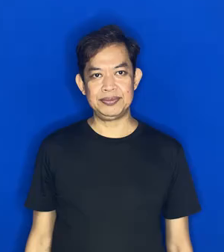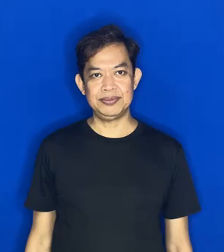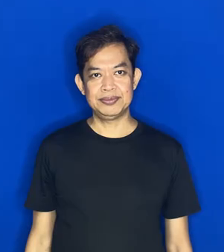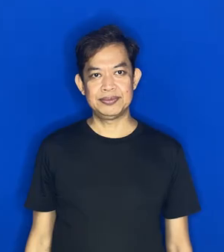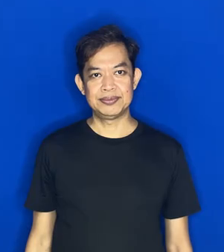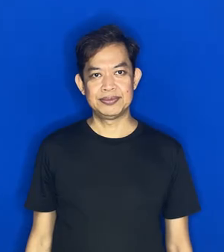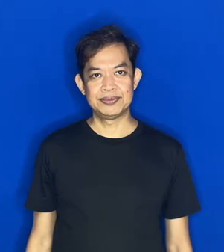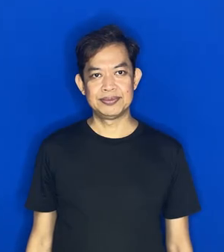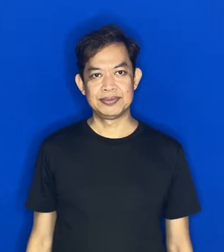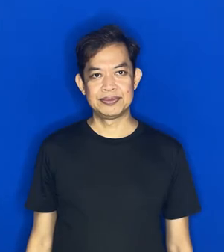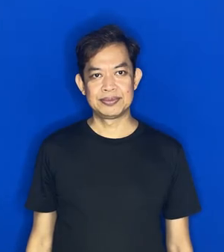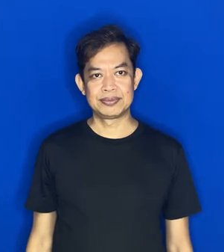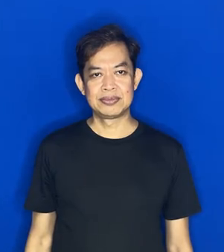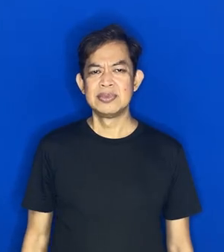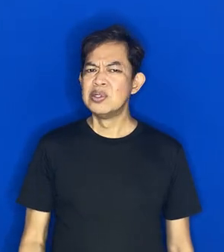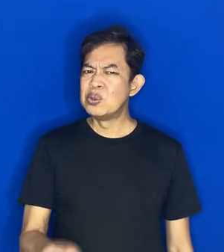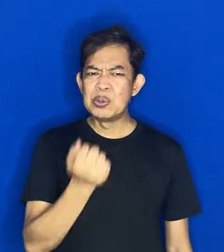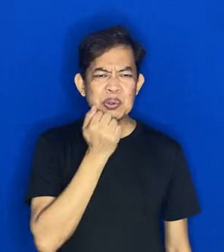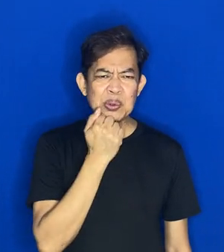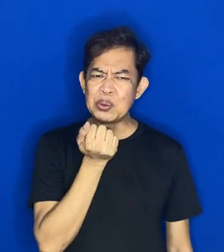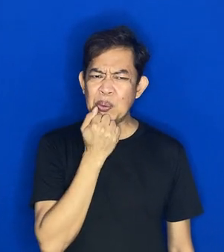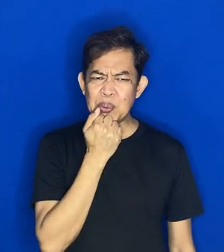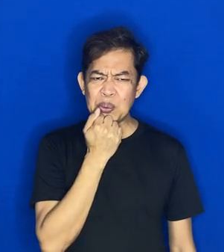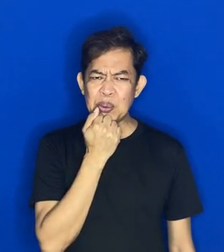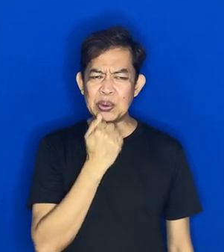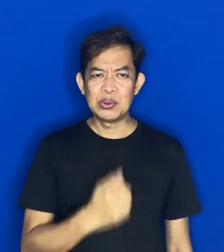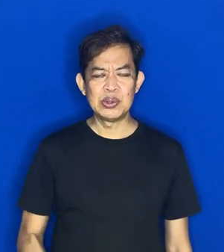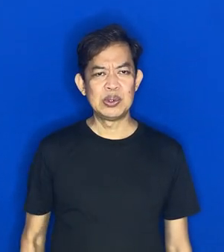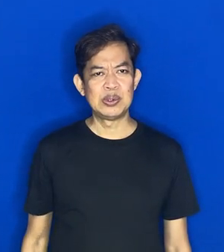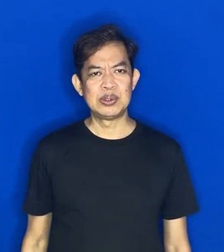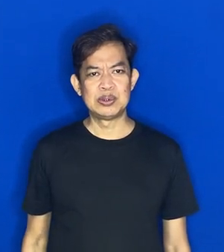wrong